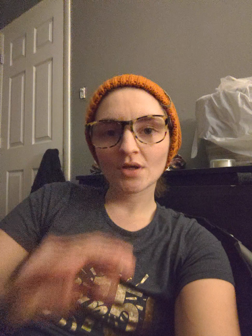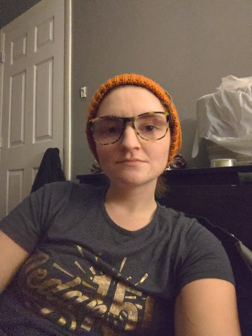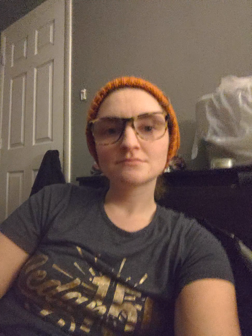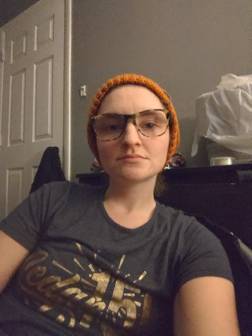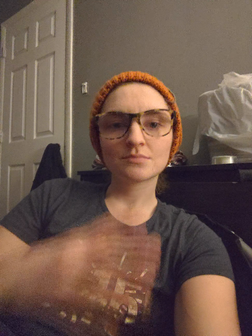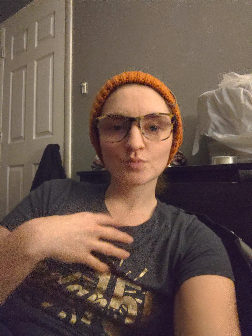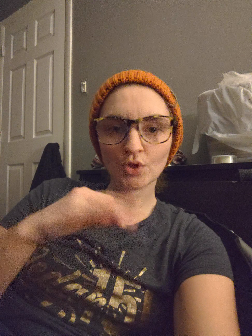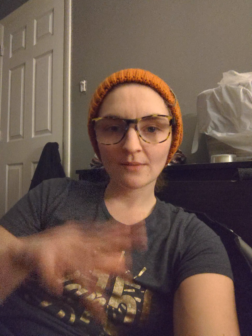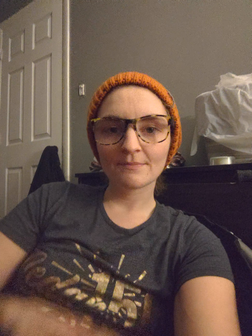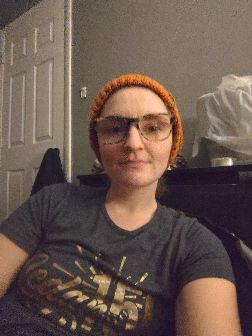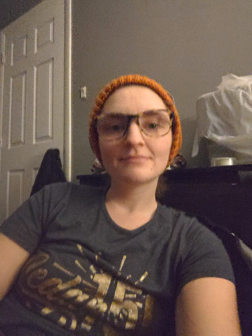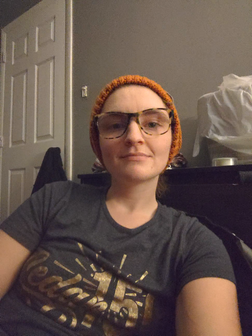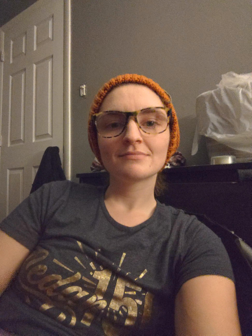snow